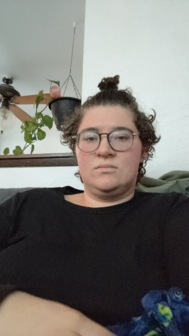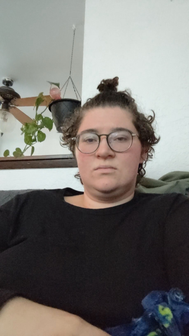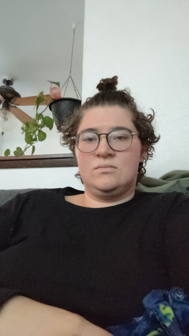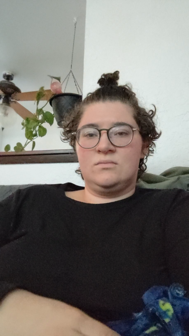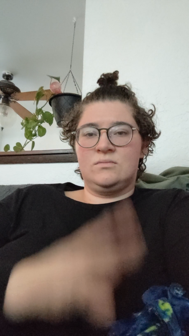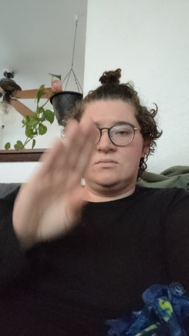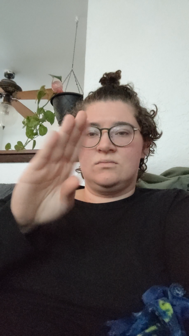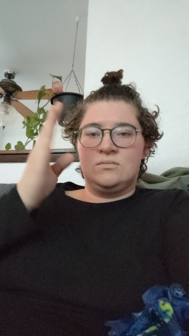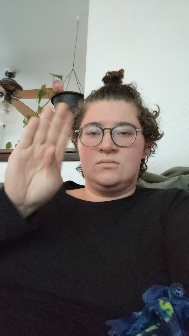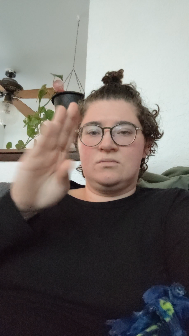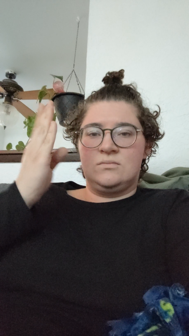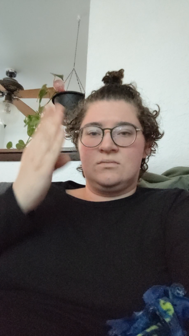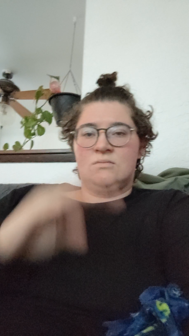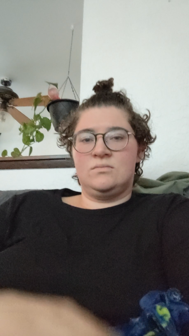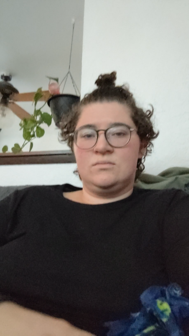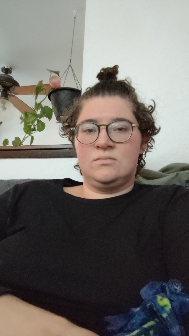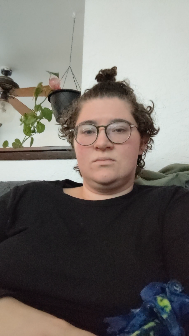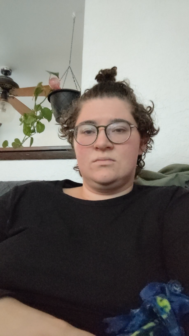door